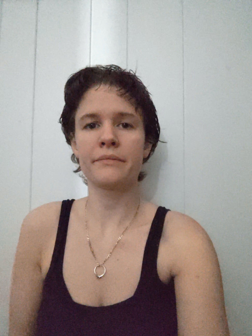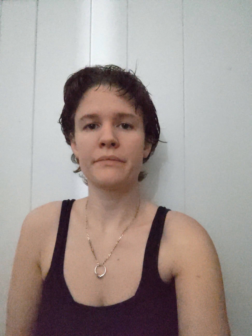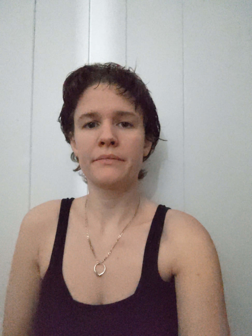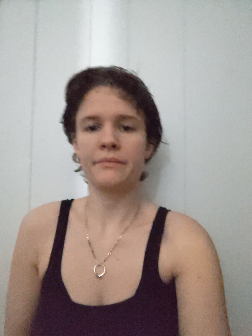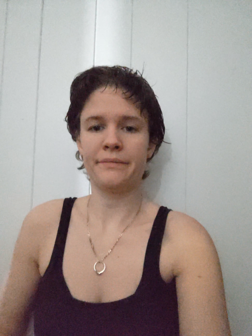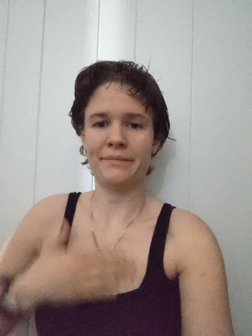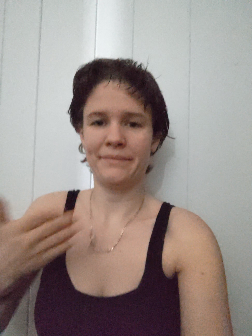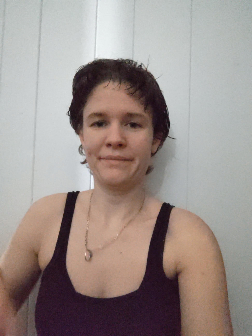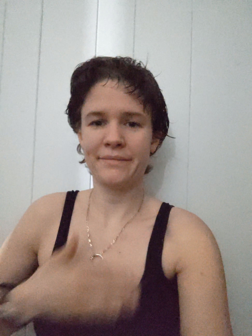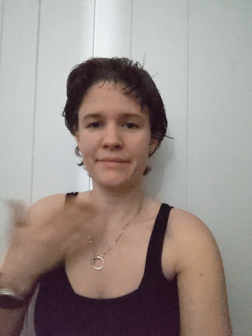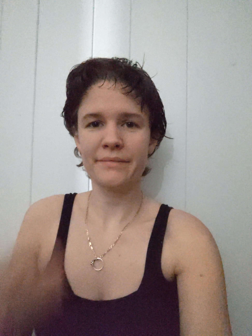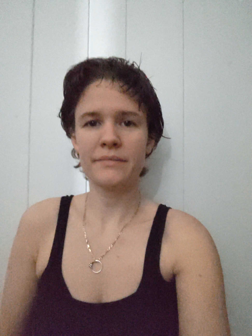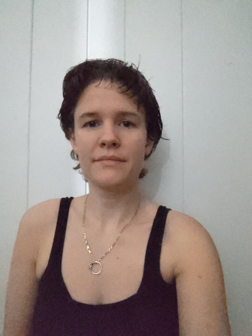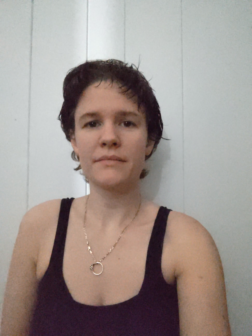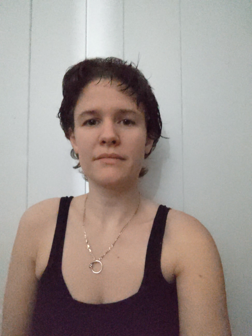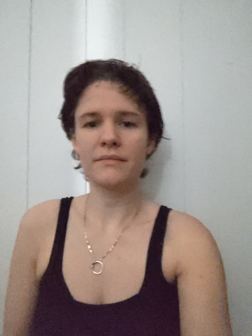happy